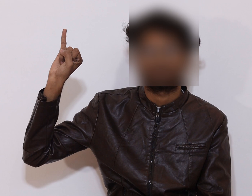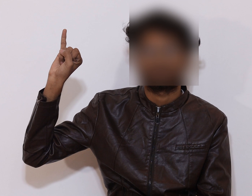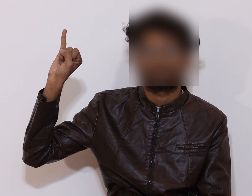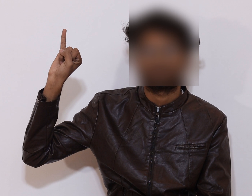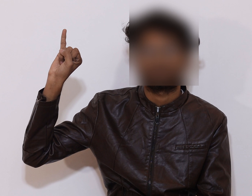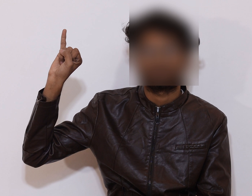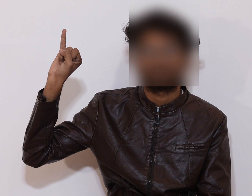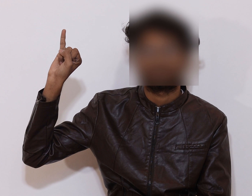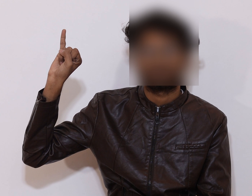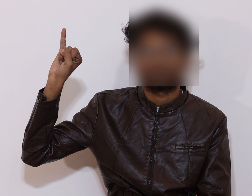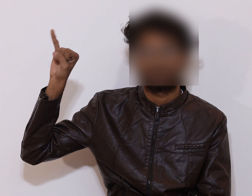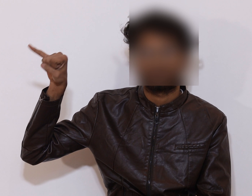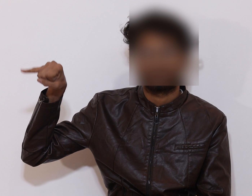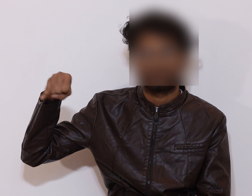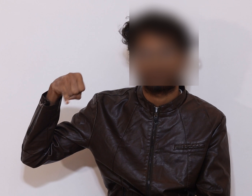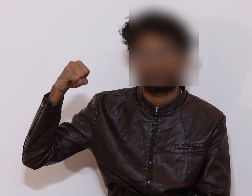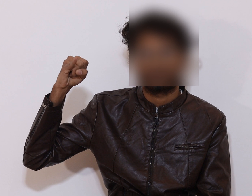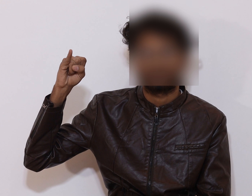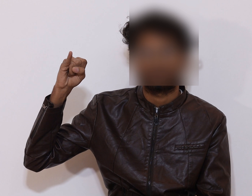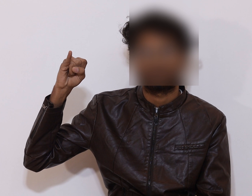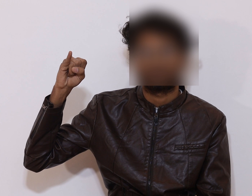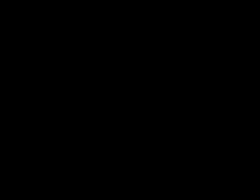ج